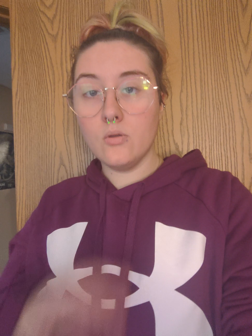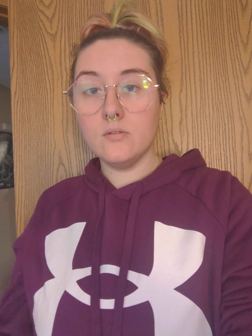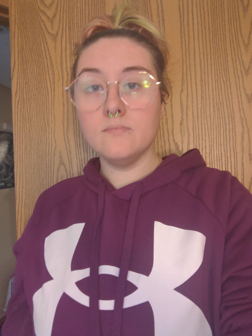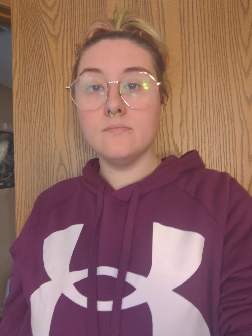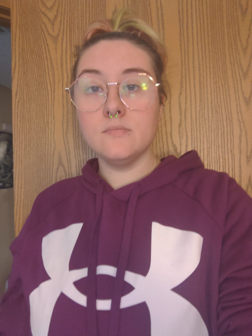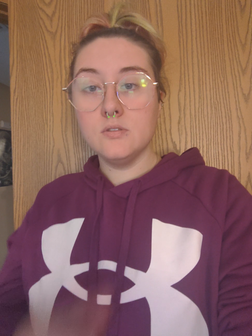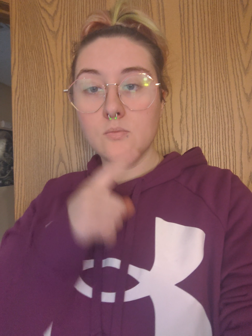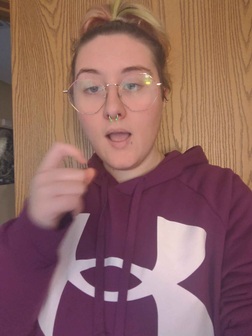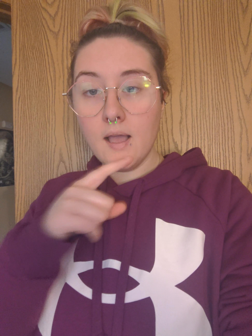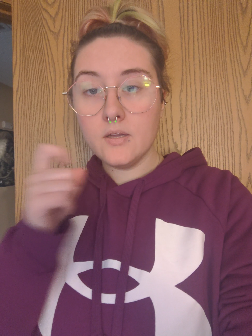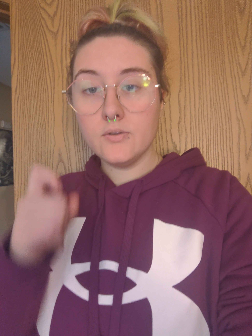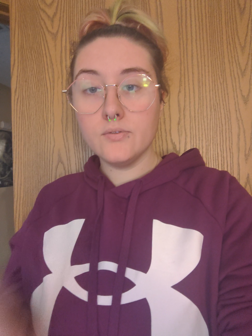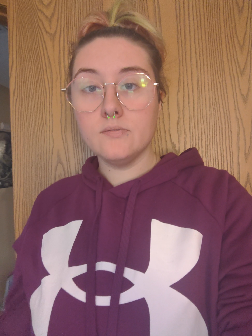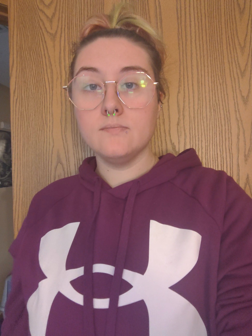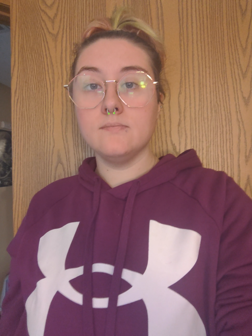dryer